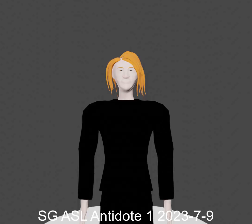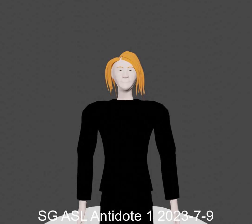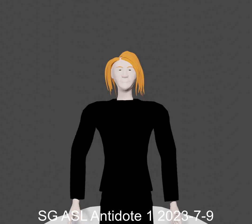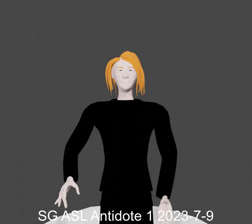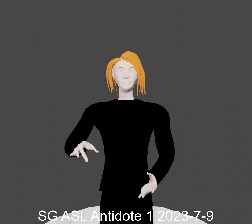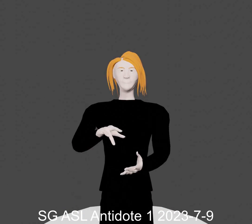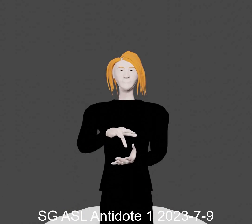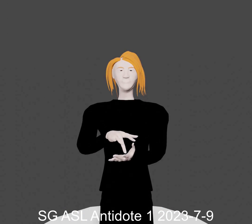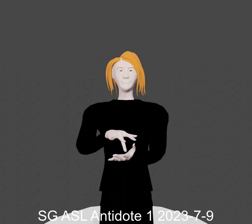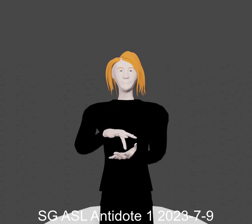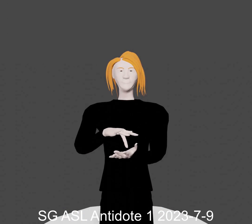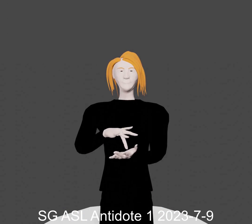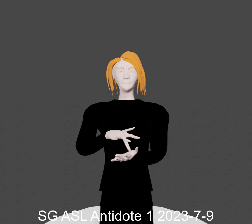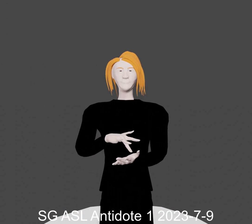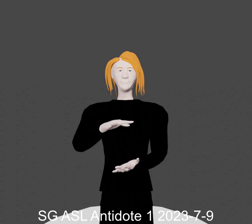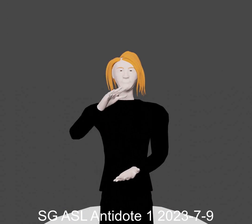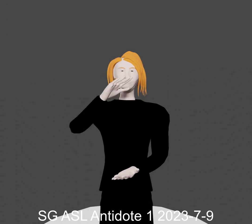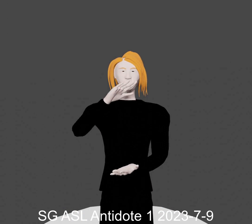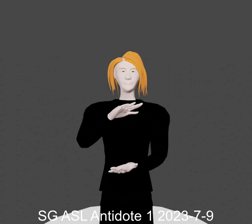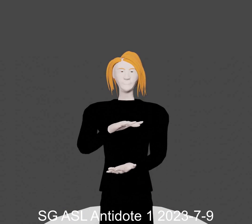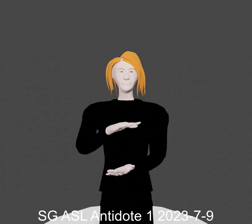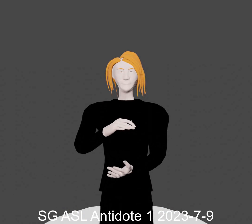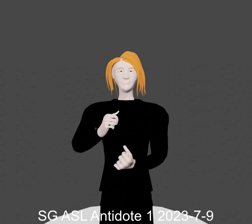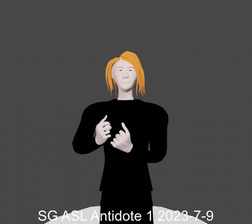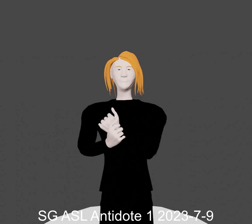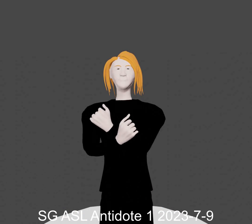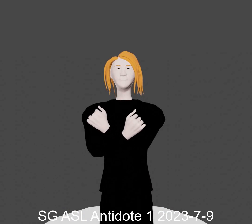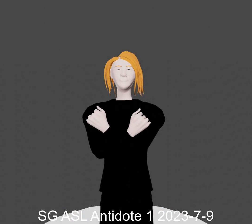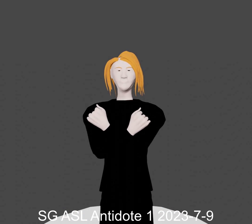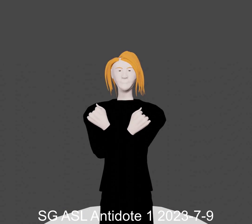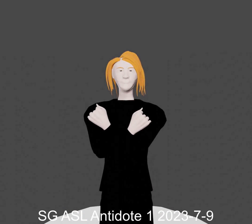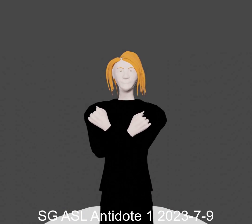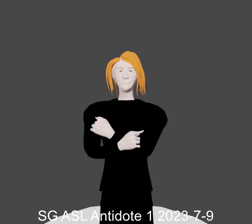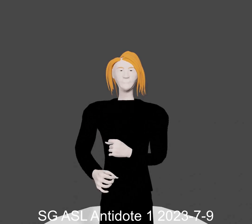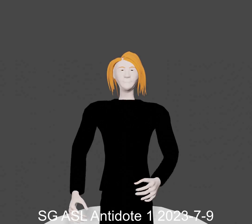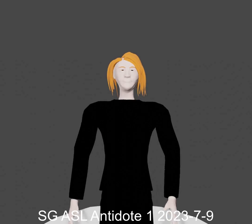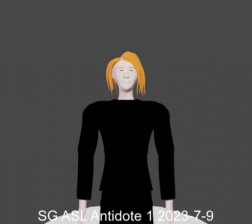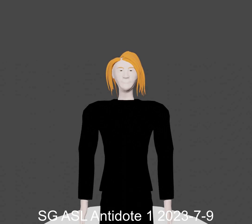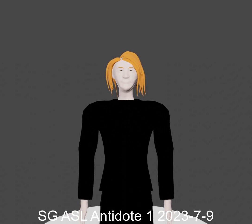Antidote